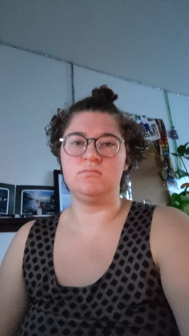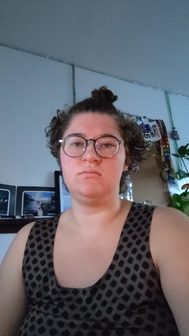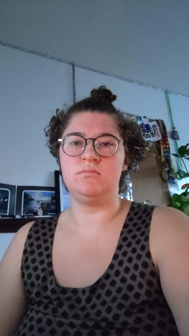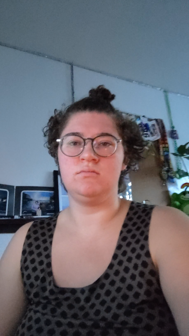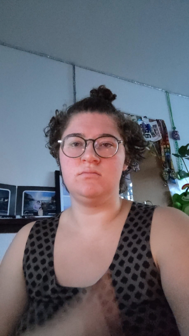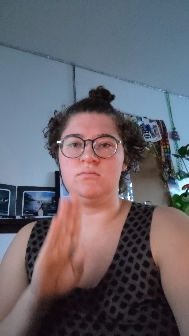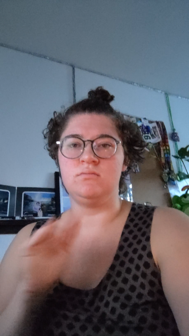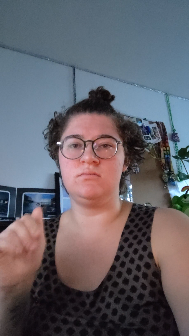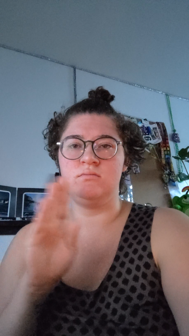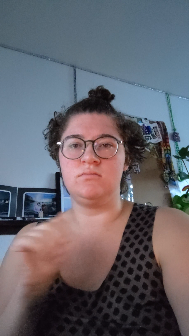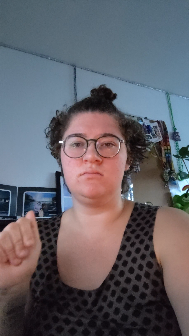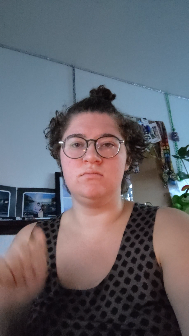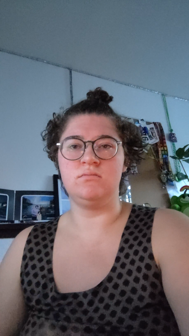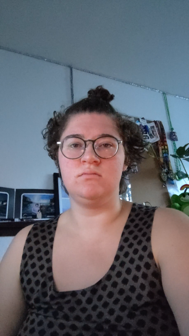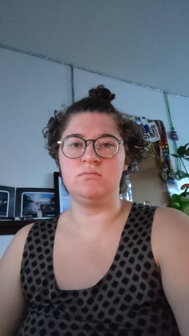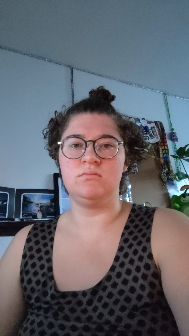baa baa